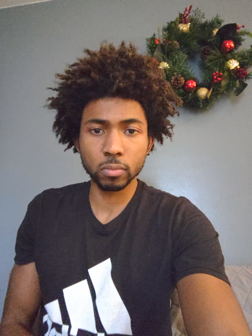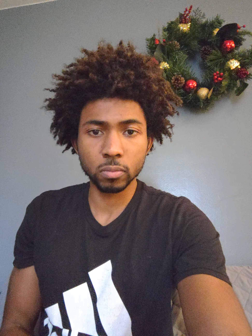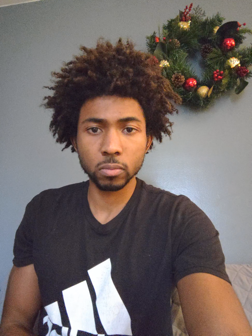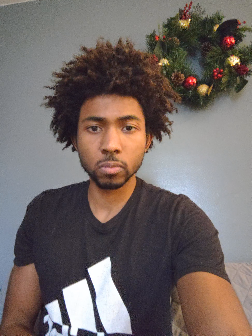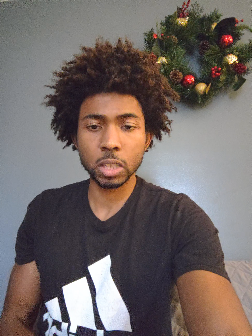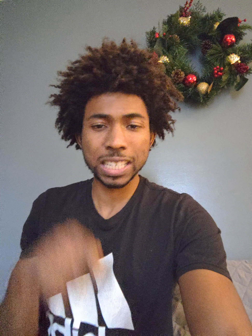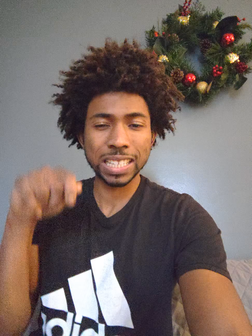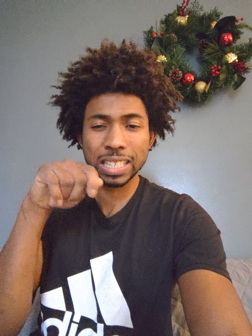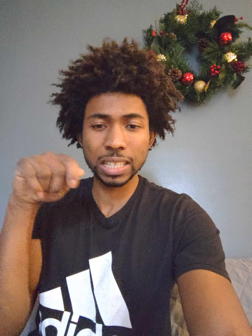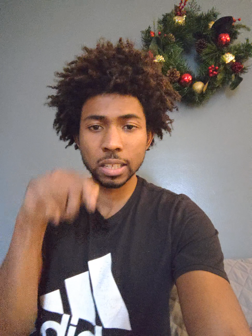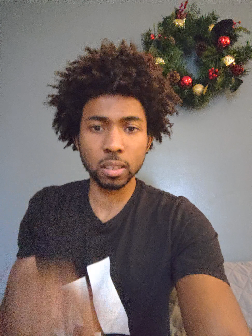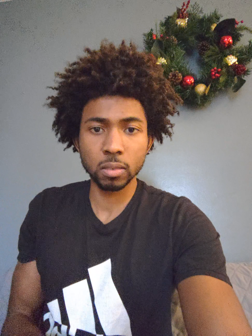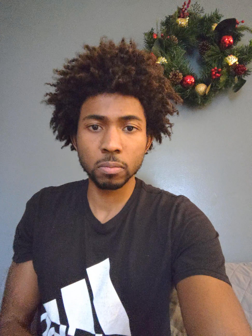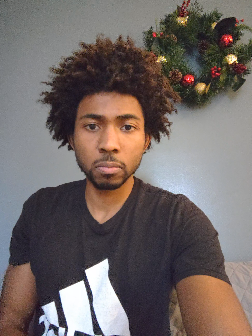toothbrush